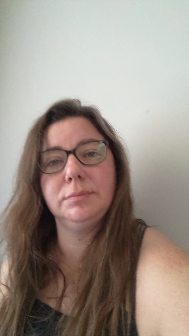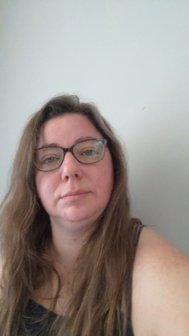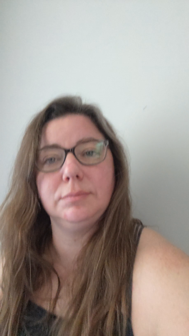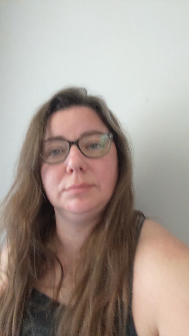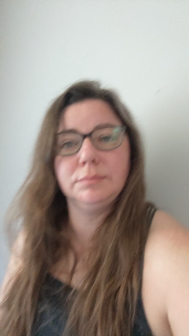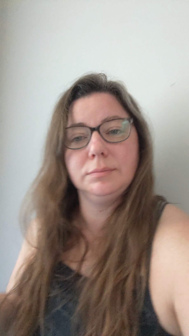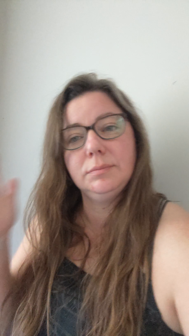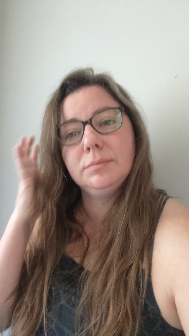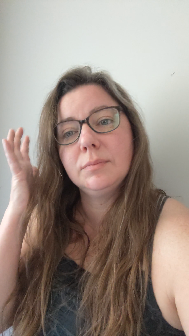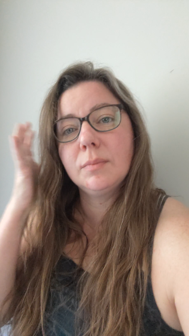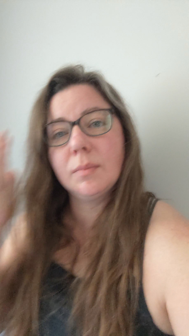pillow